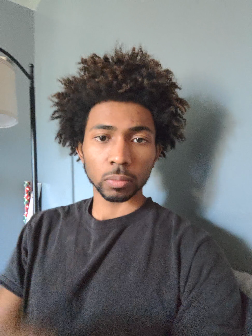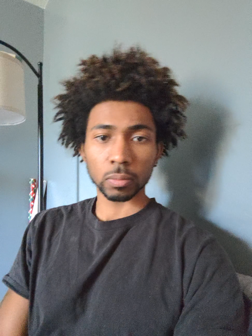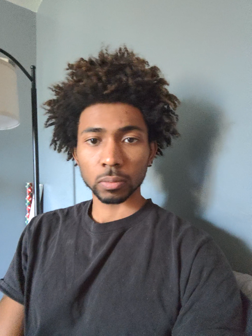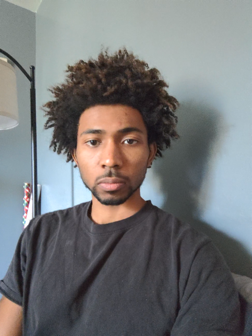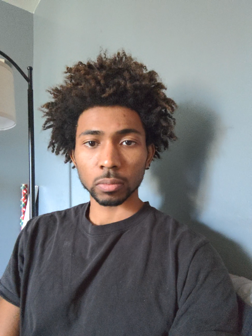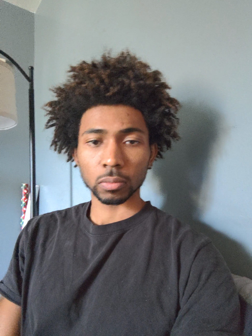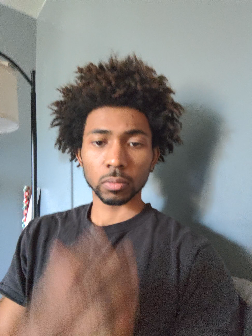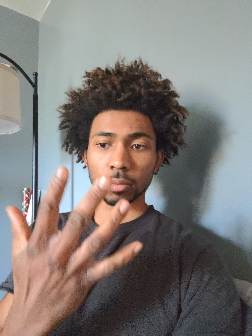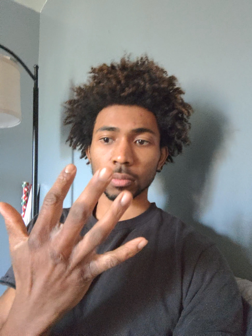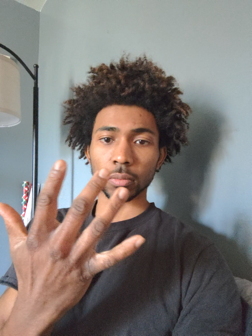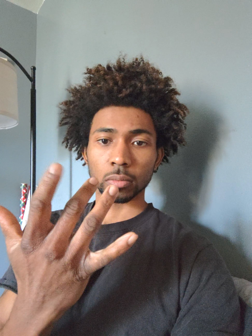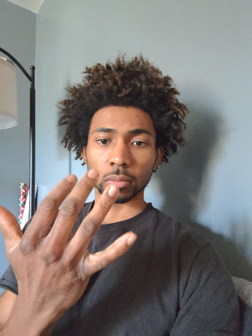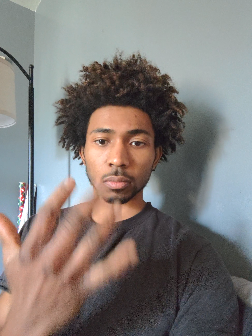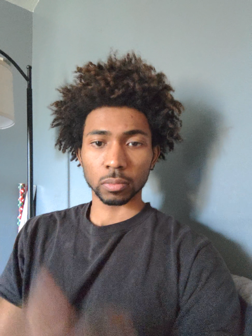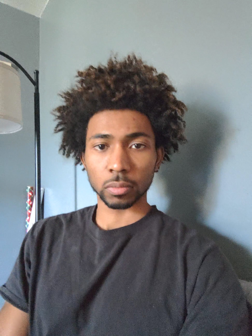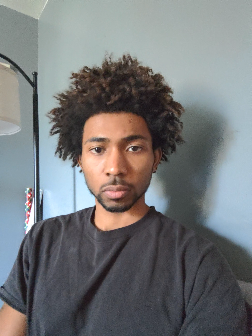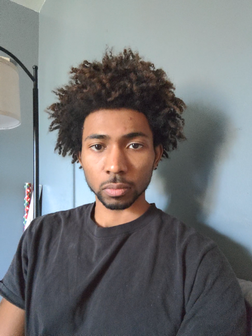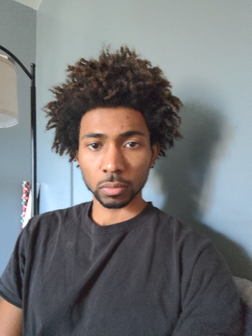finger